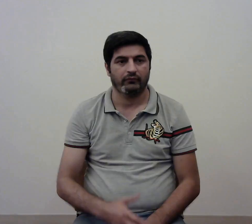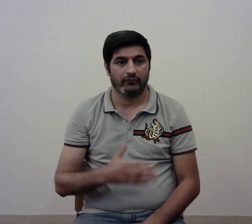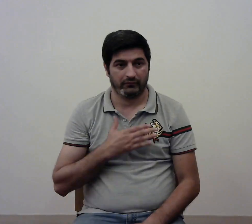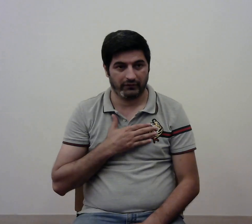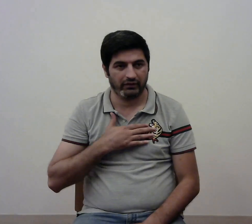mən